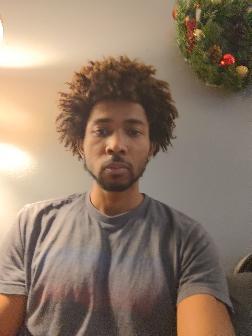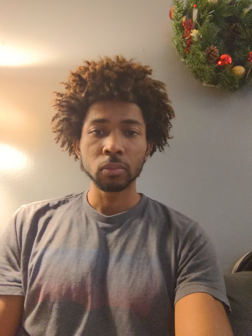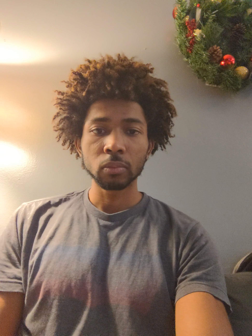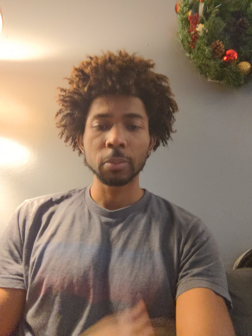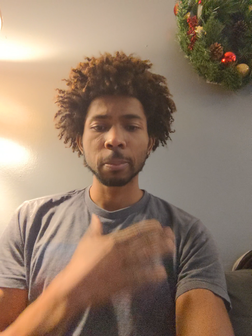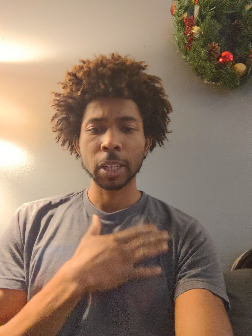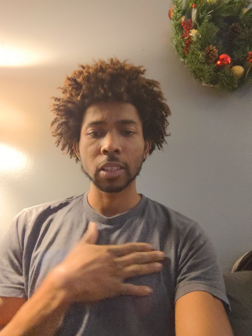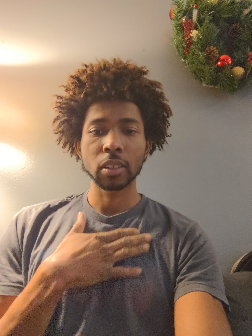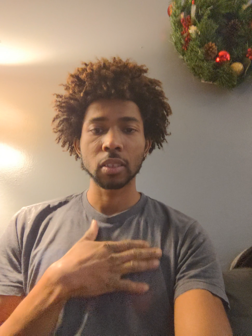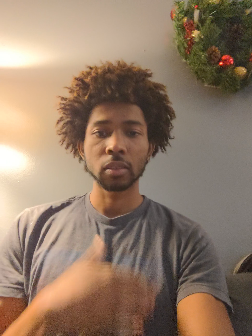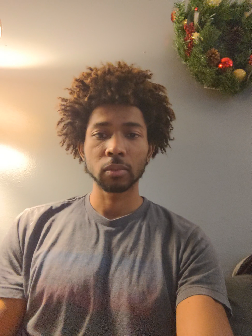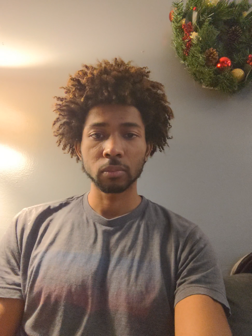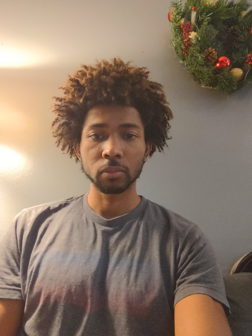please